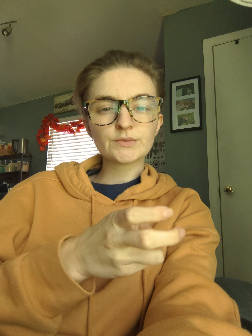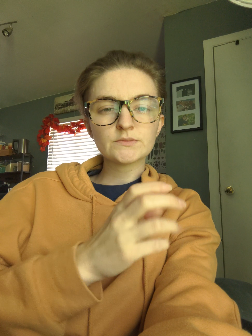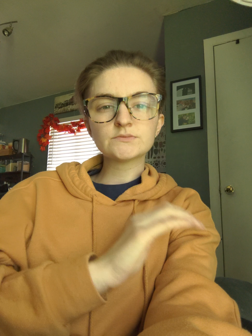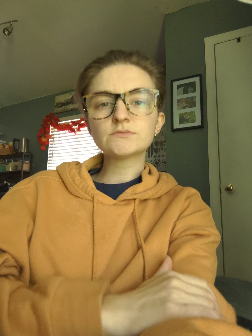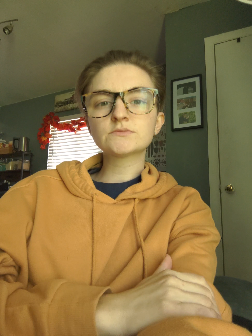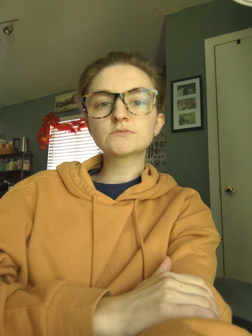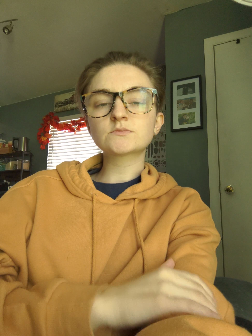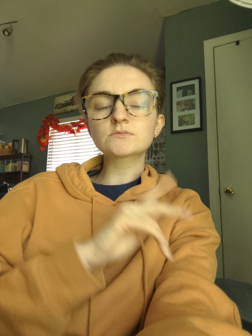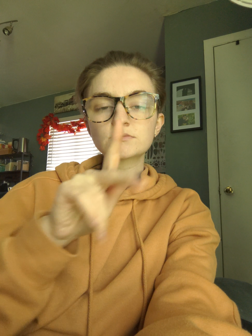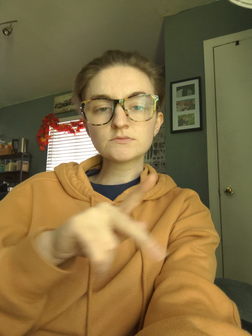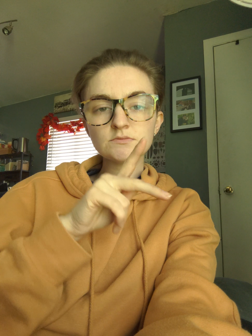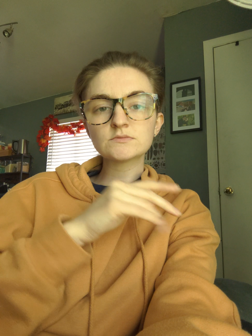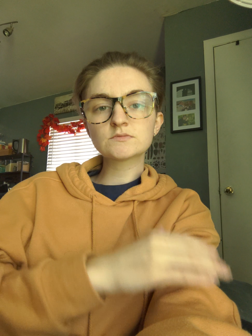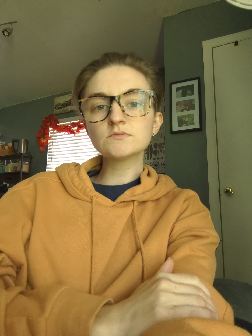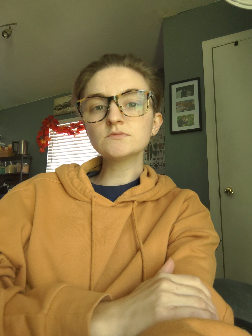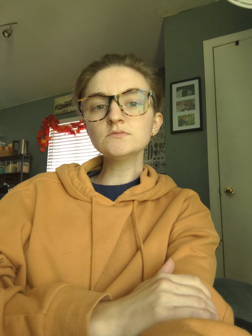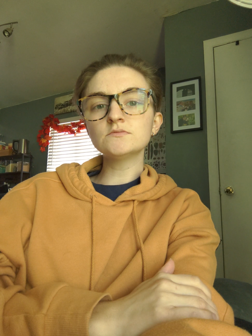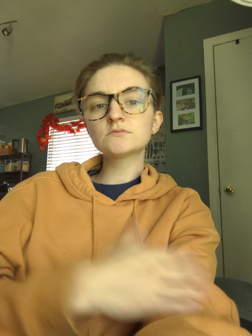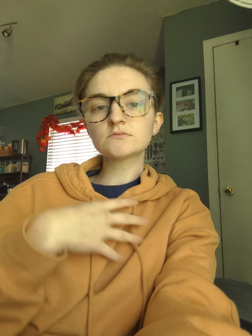people